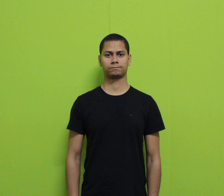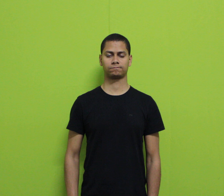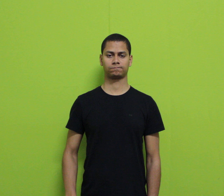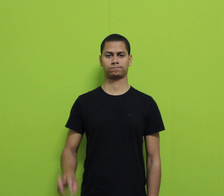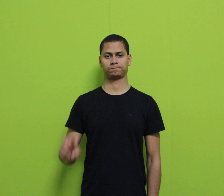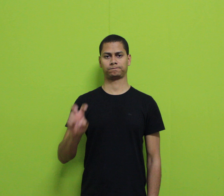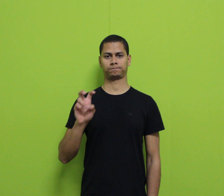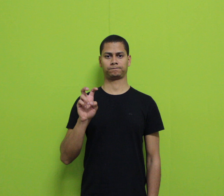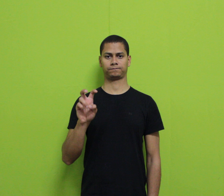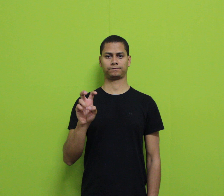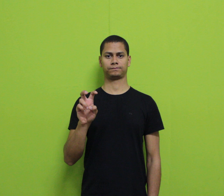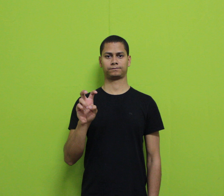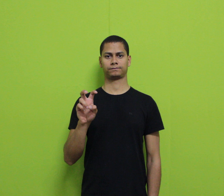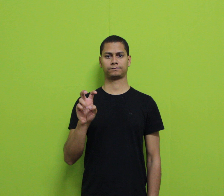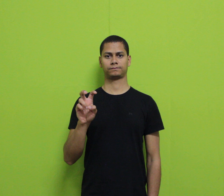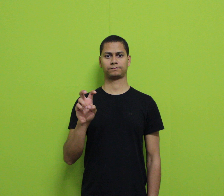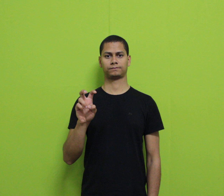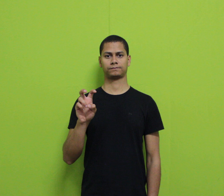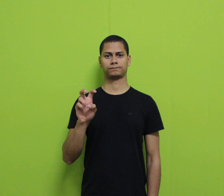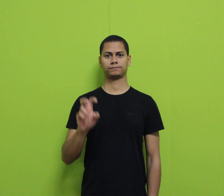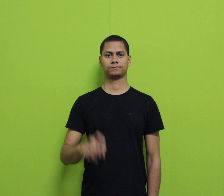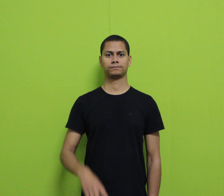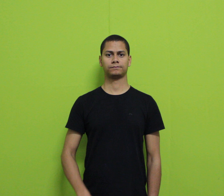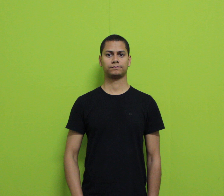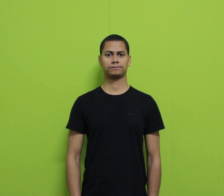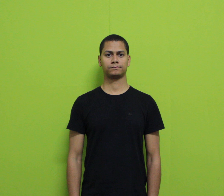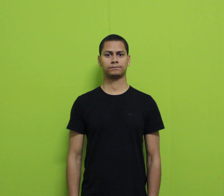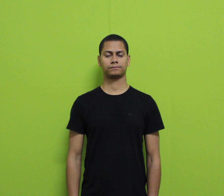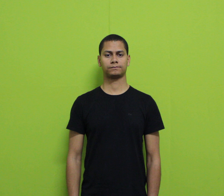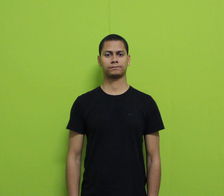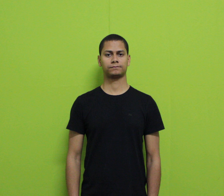cinco